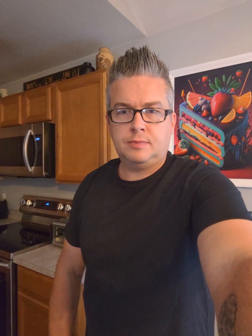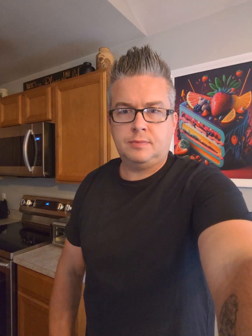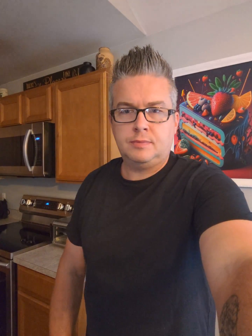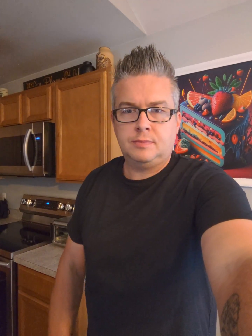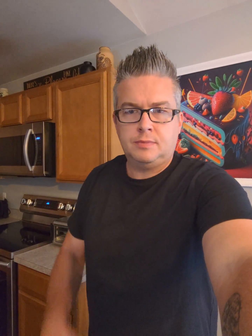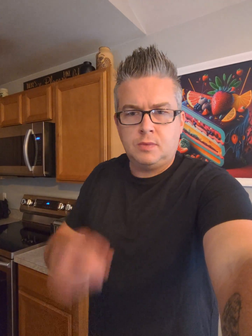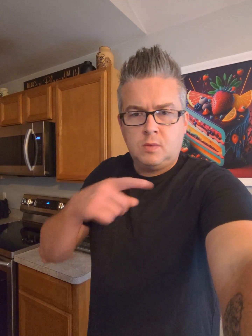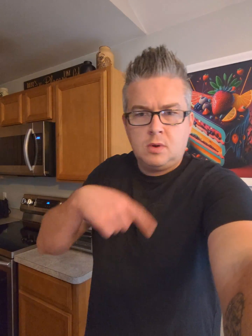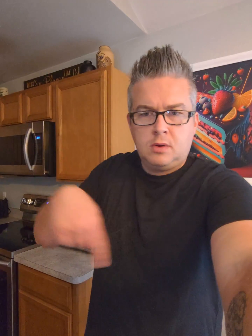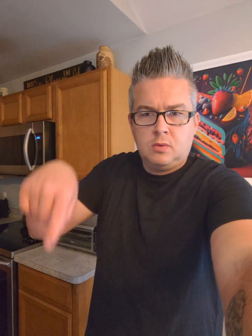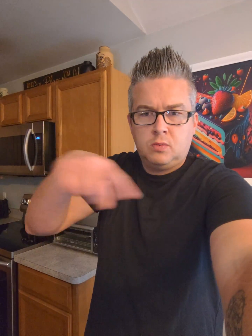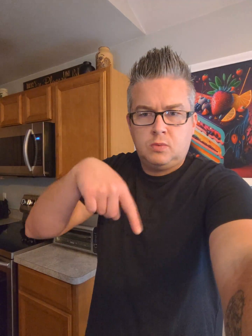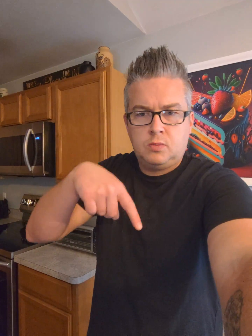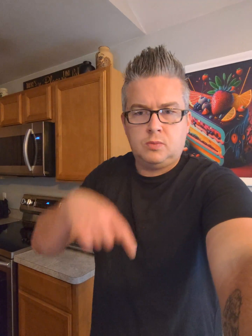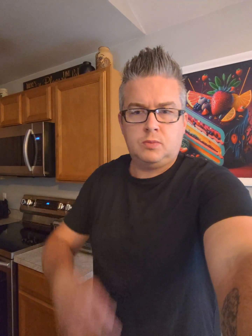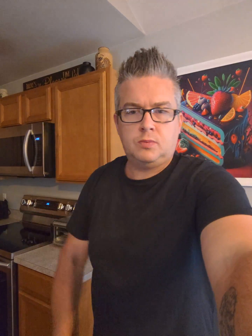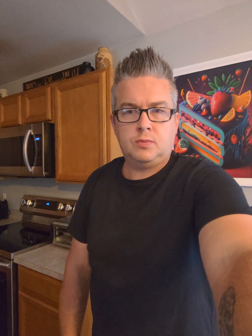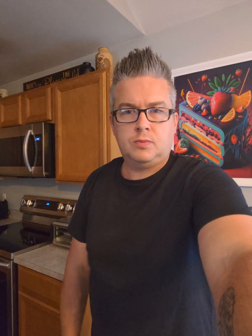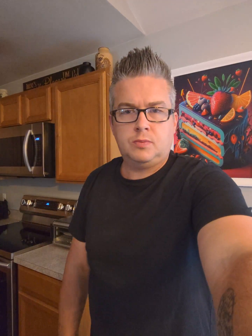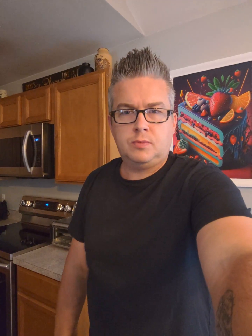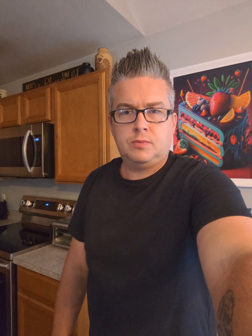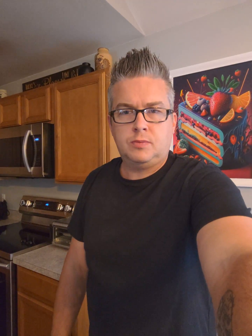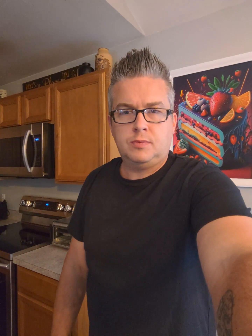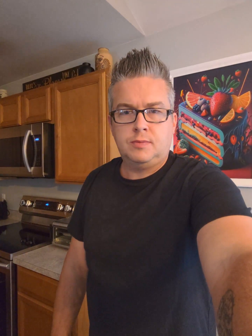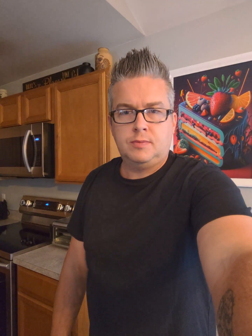around